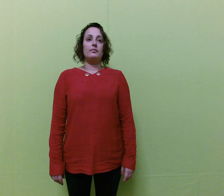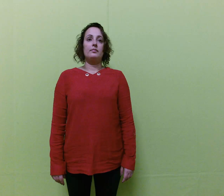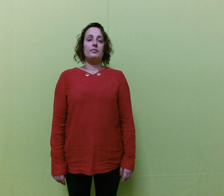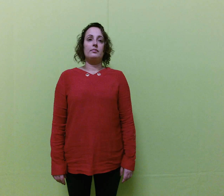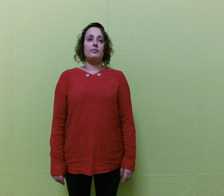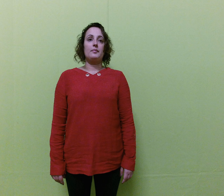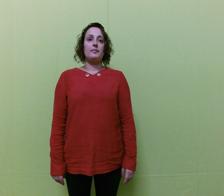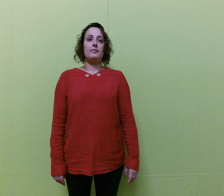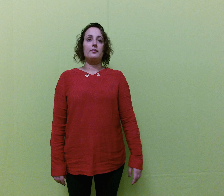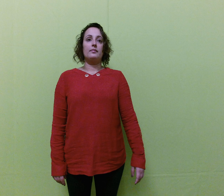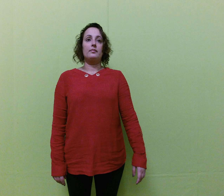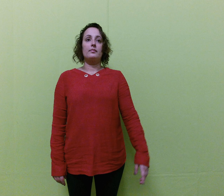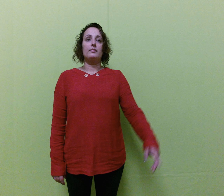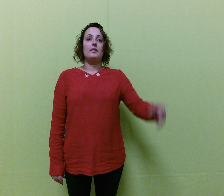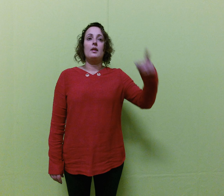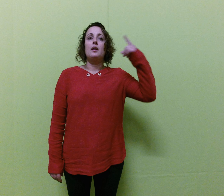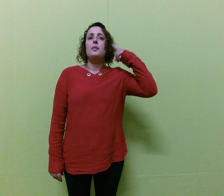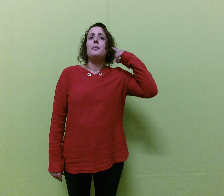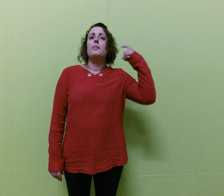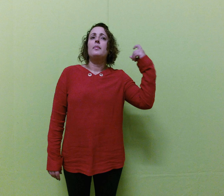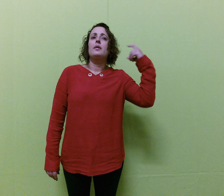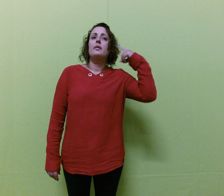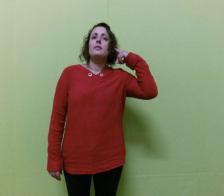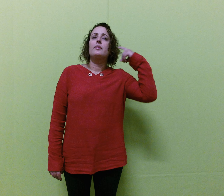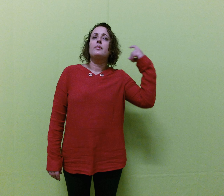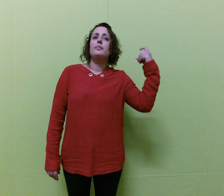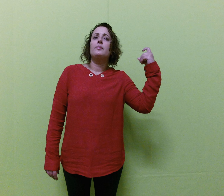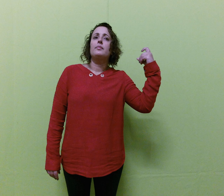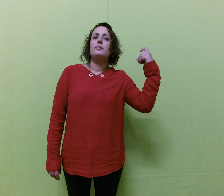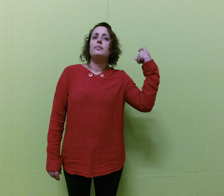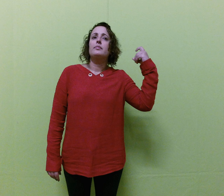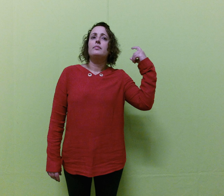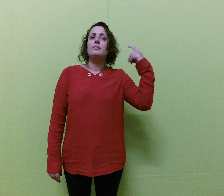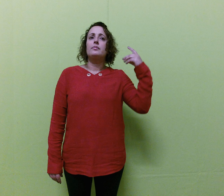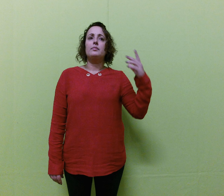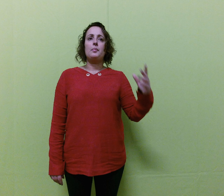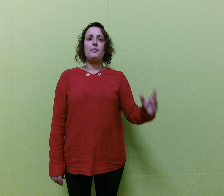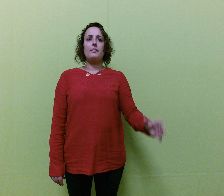barulho